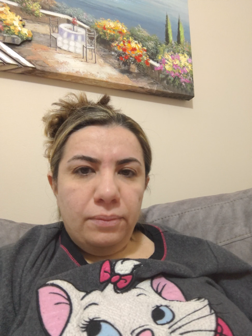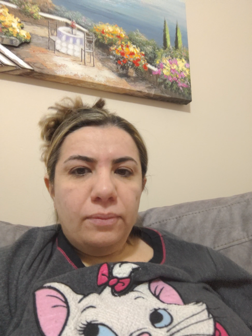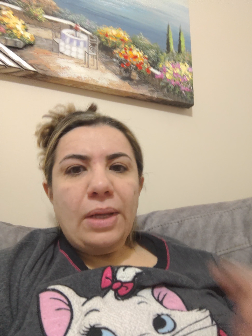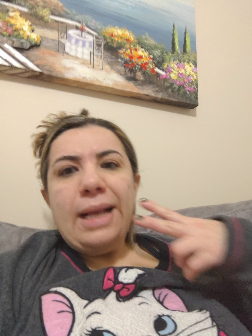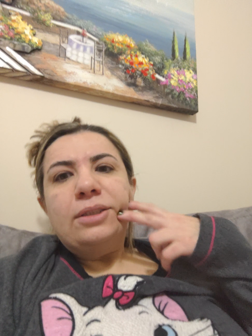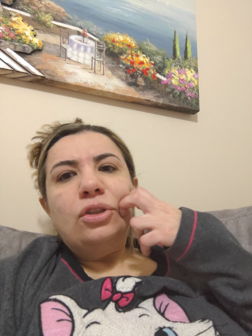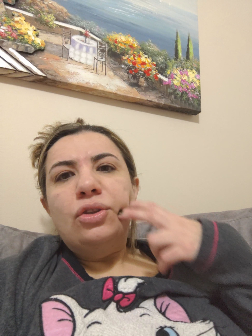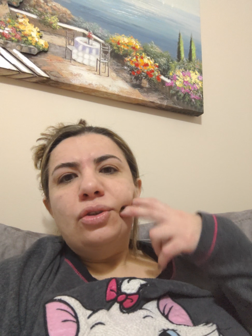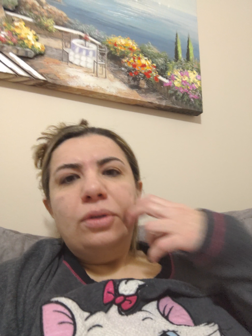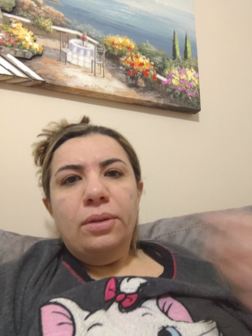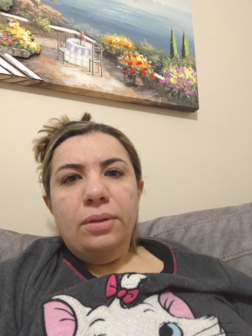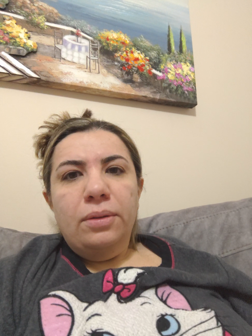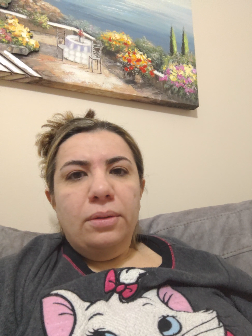gum